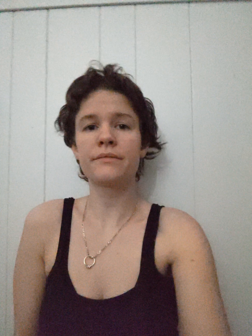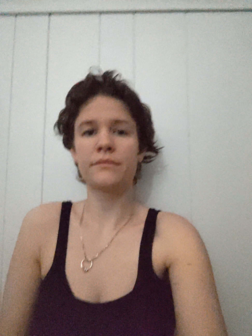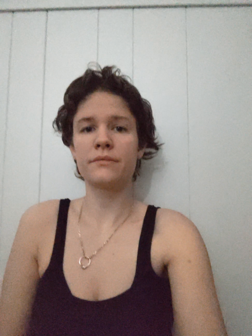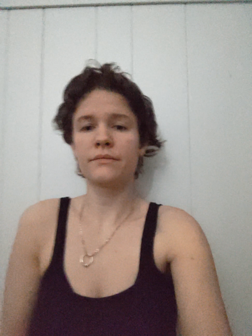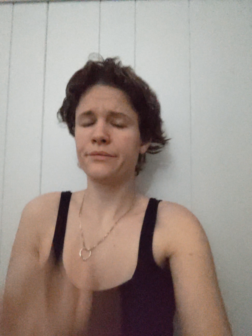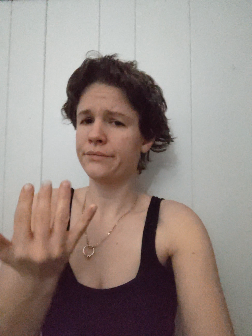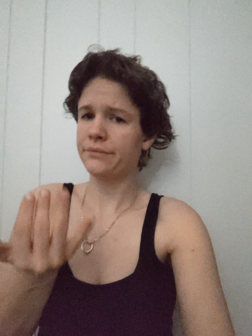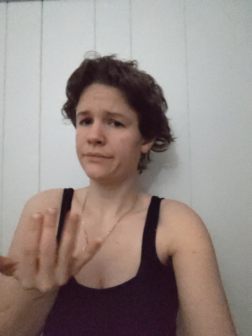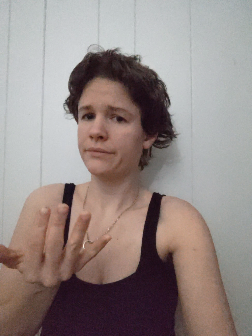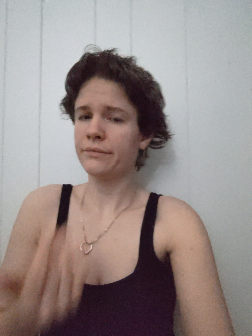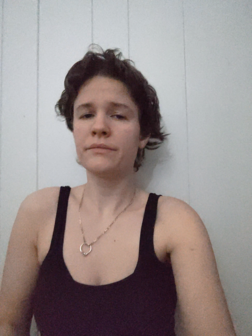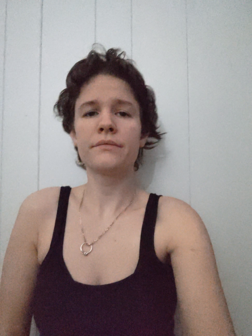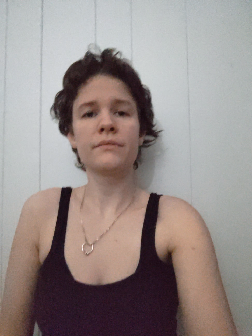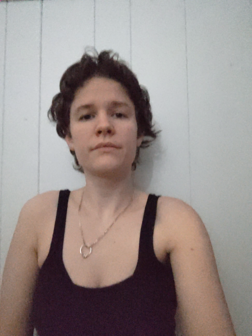wait